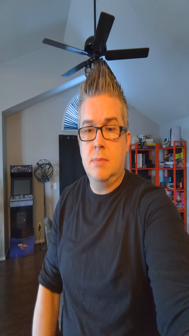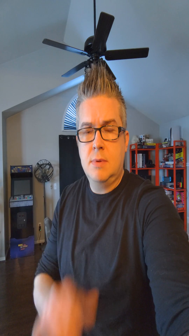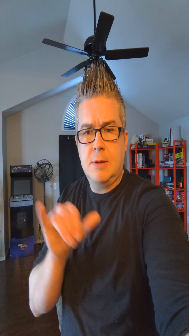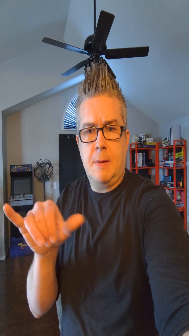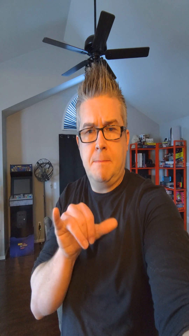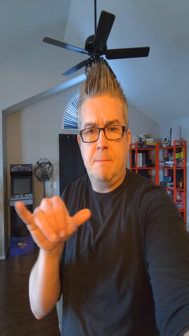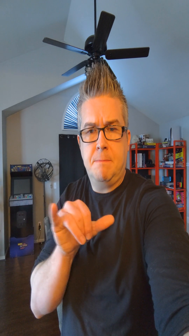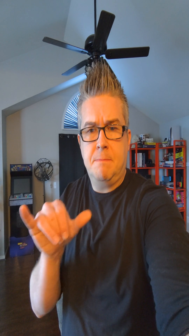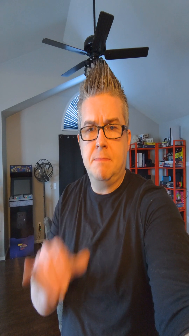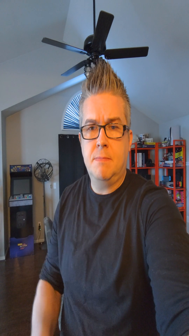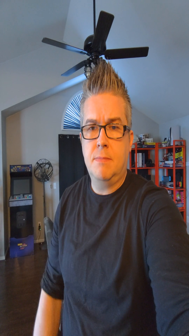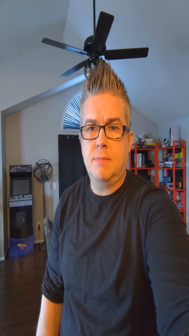same